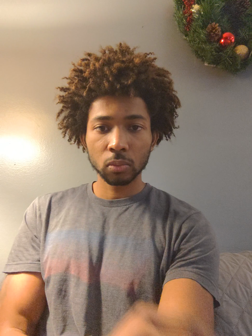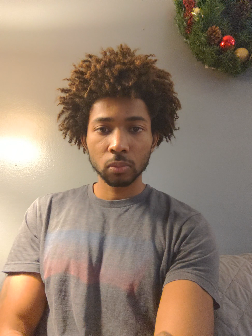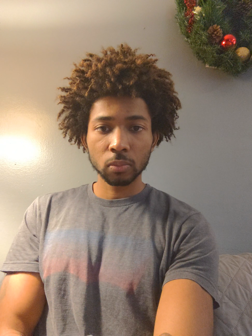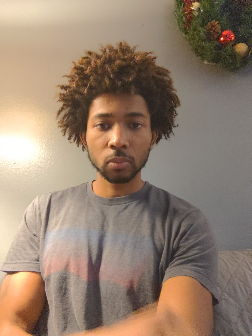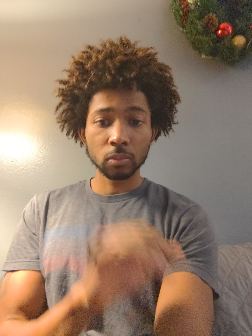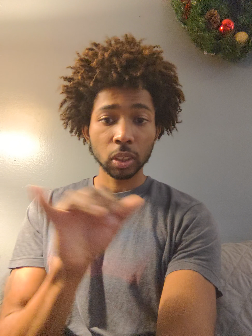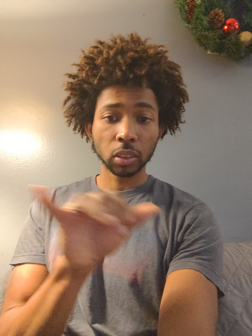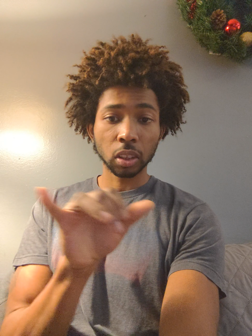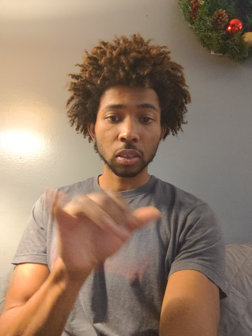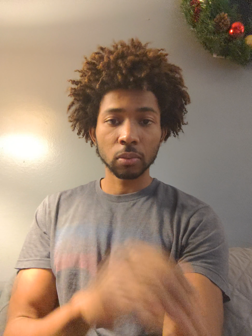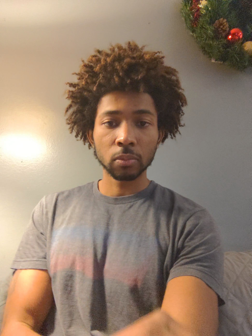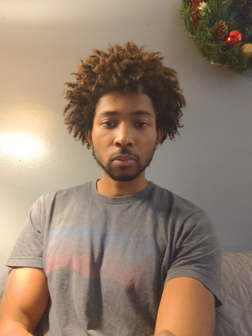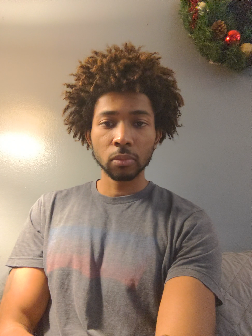same